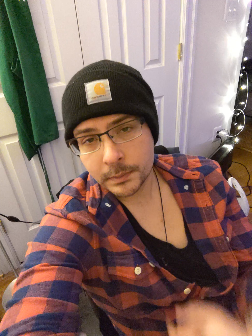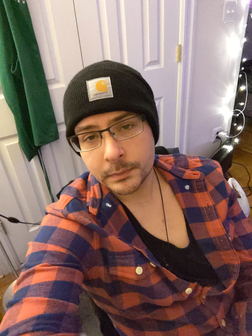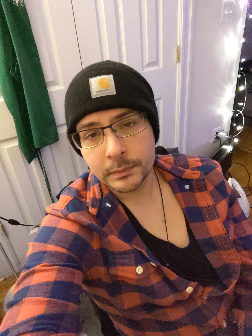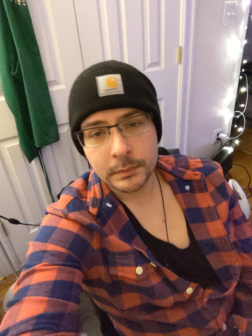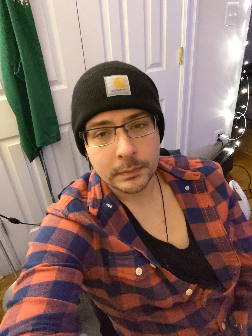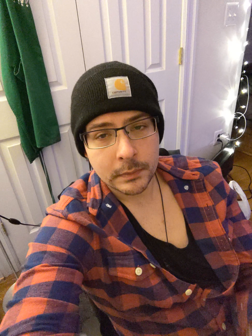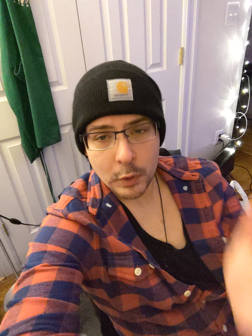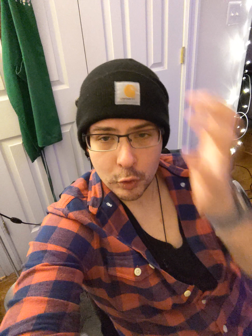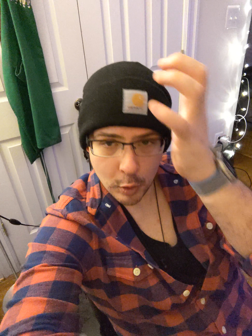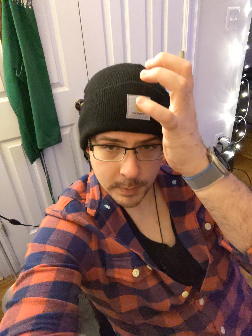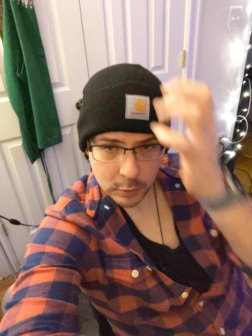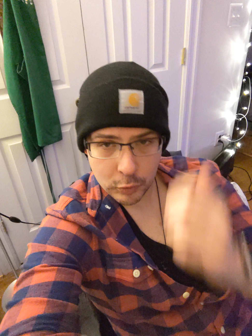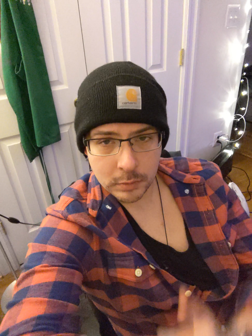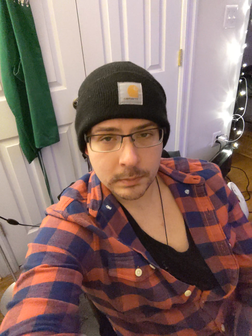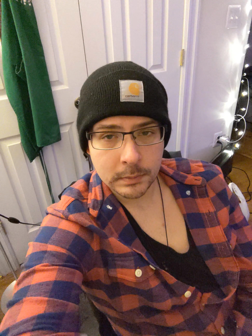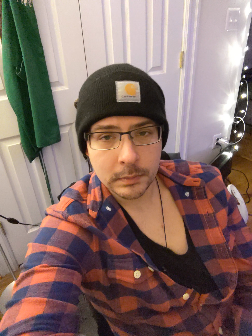garbage